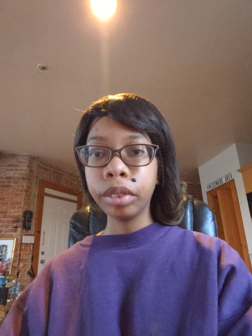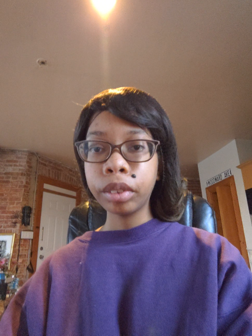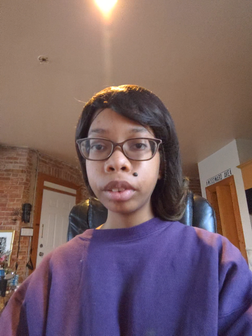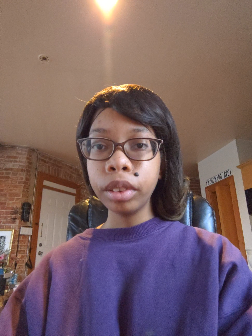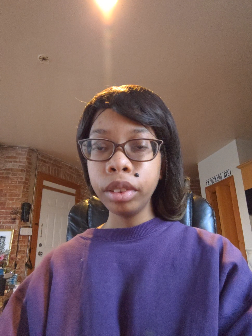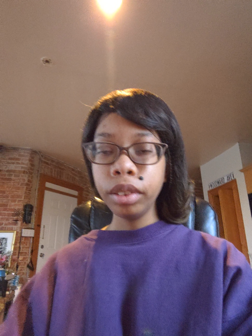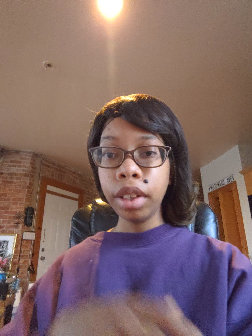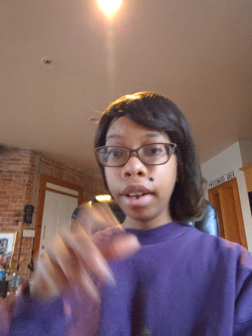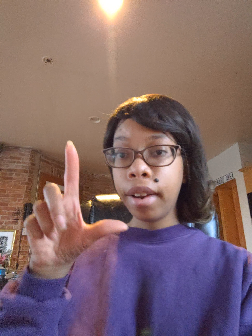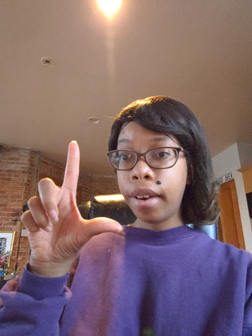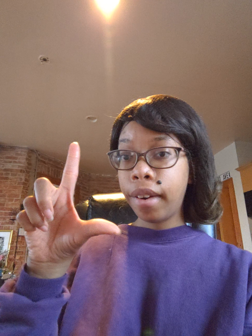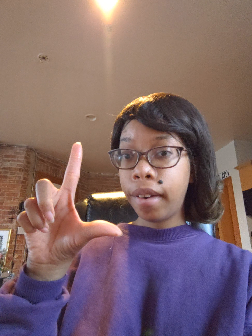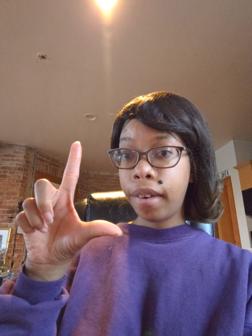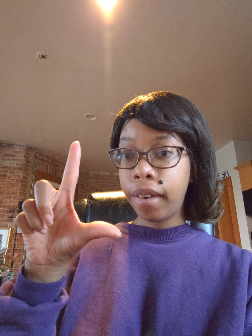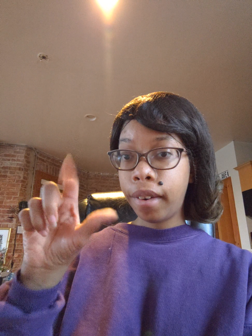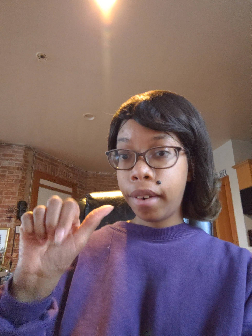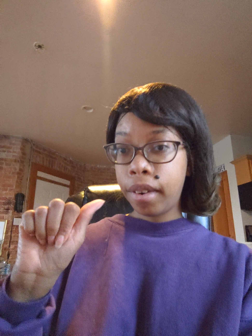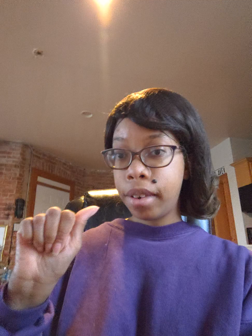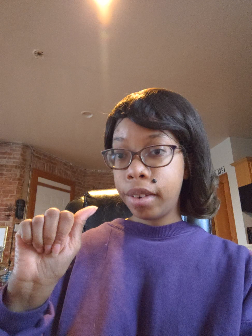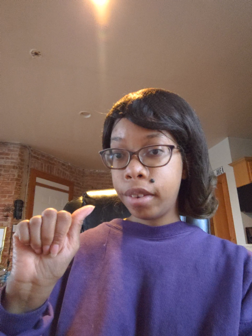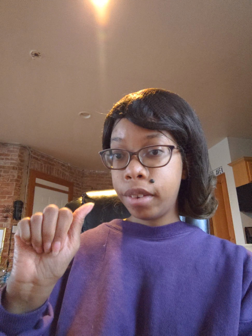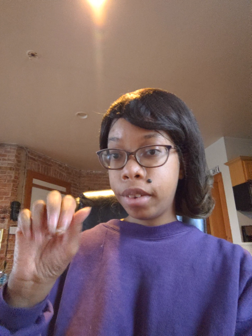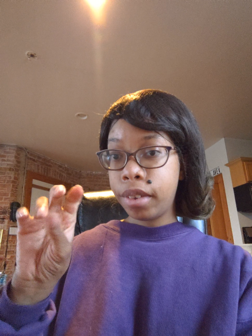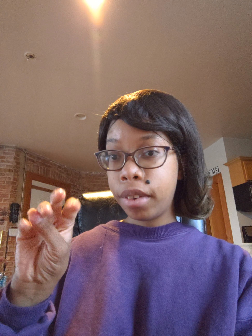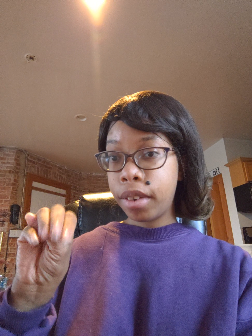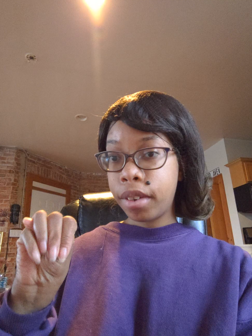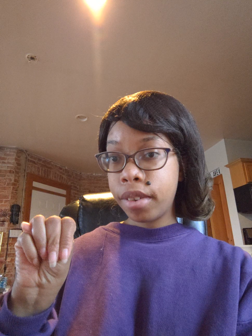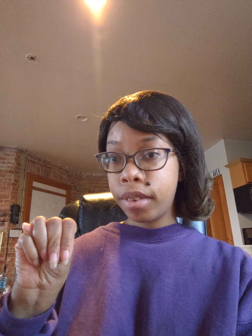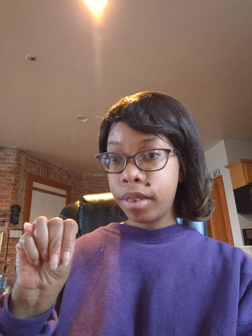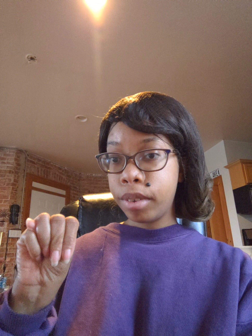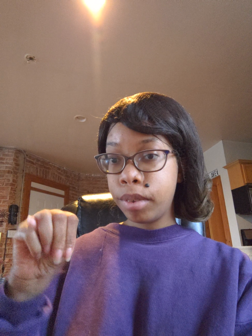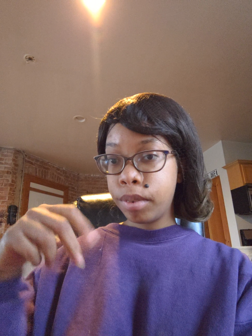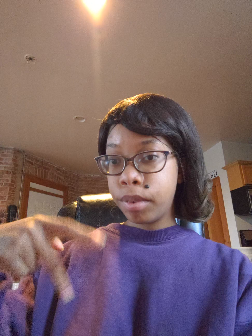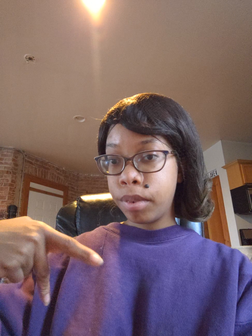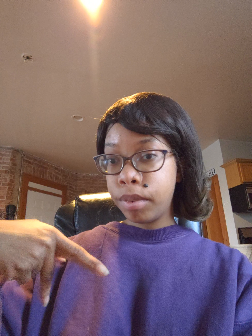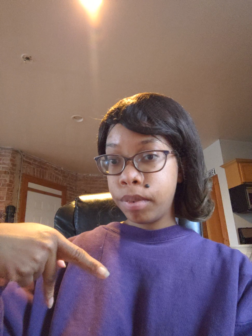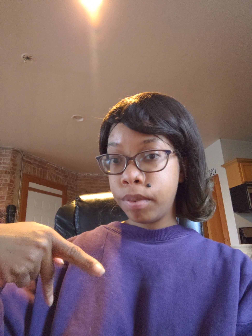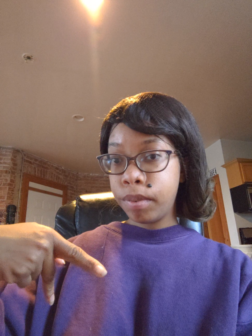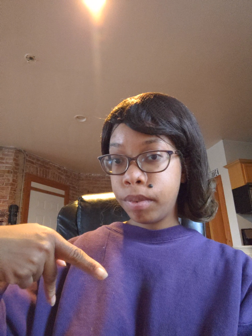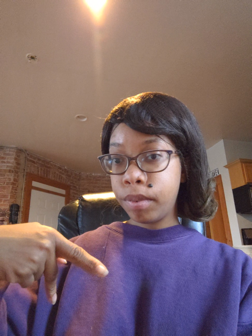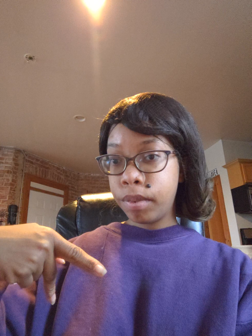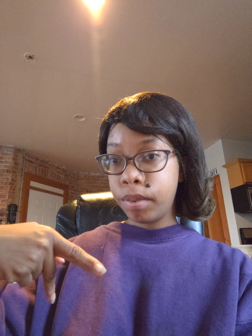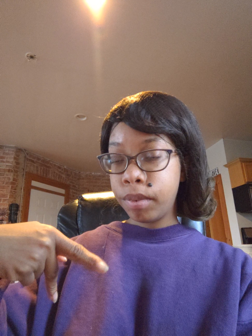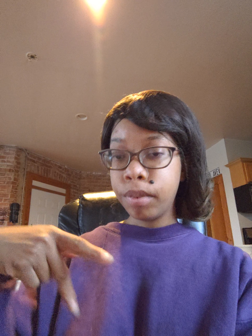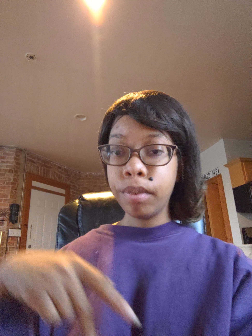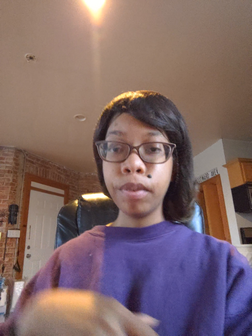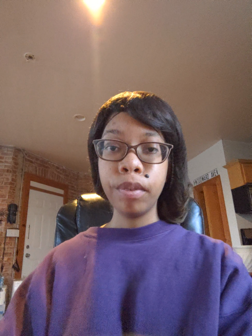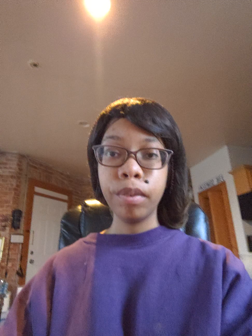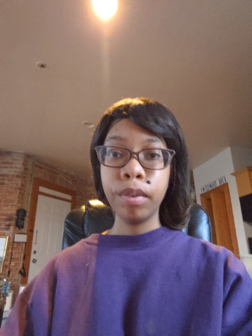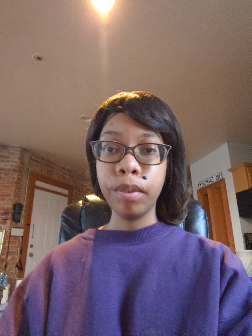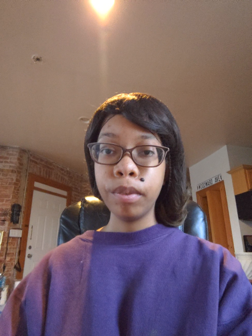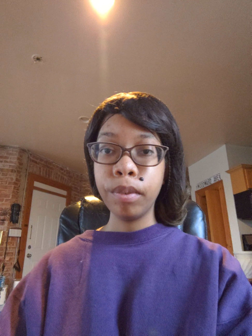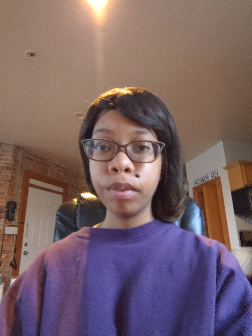lamp